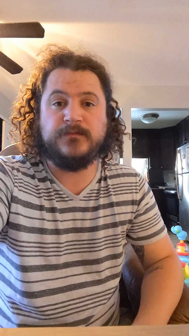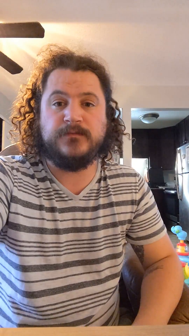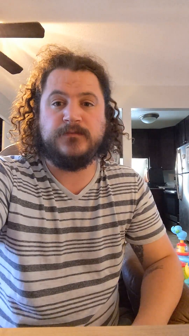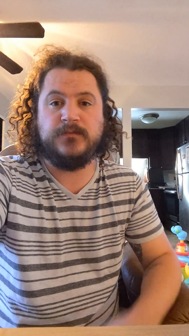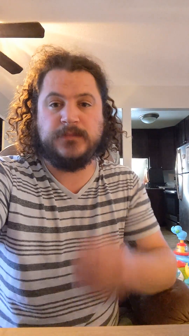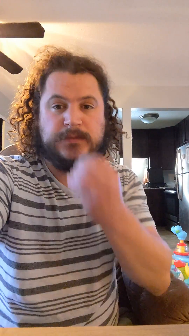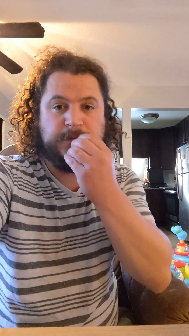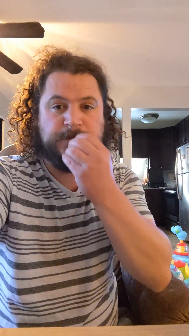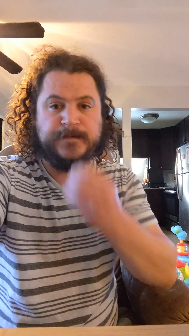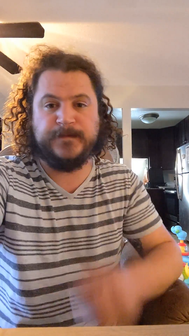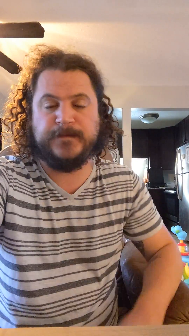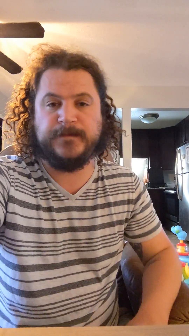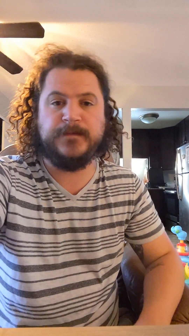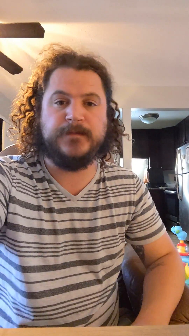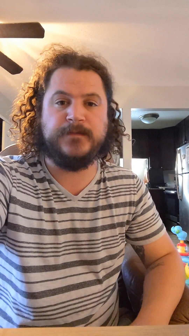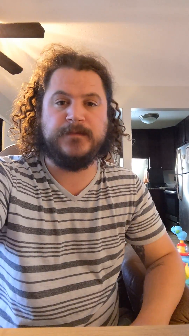eat